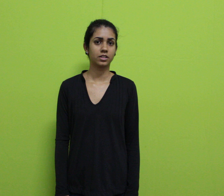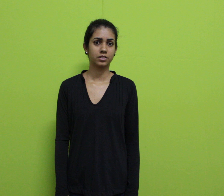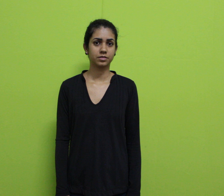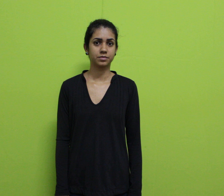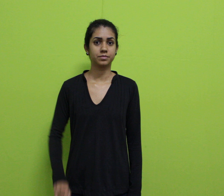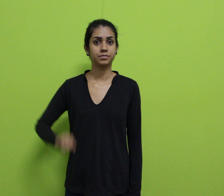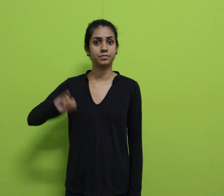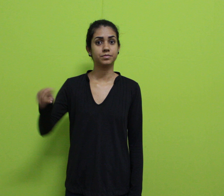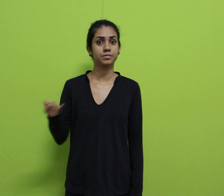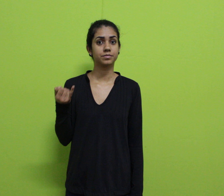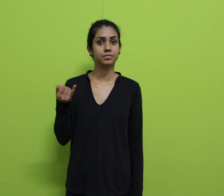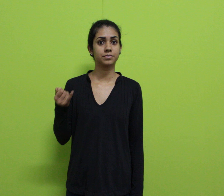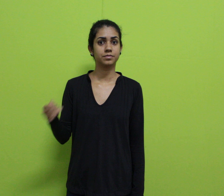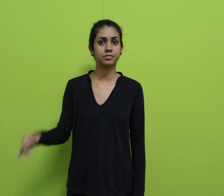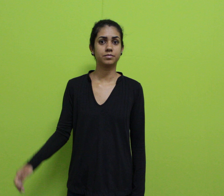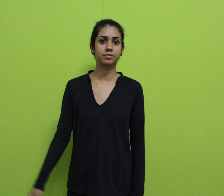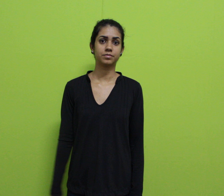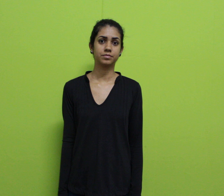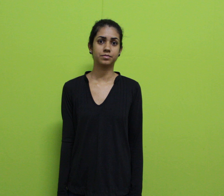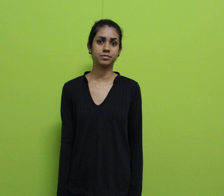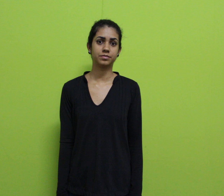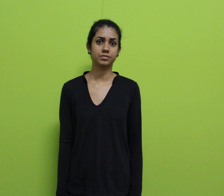aproveitar